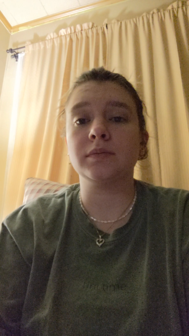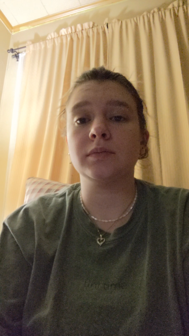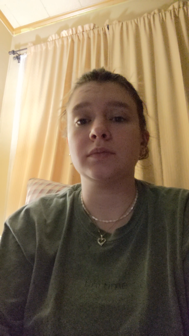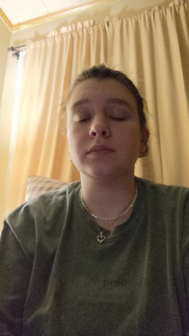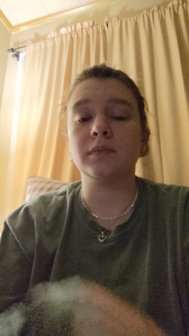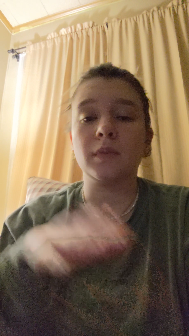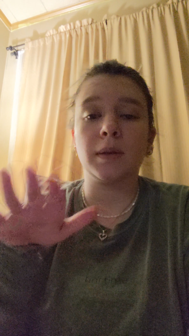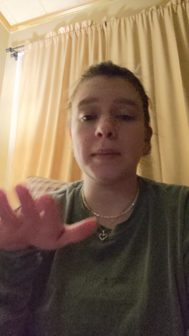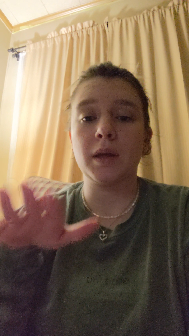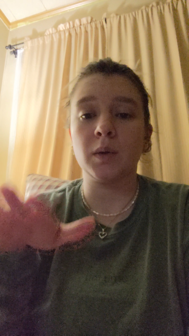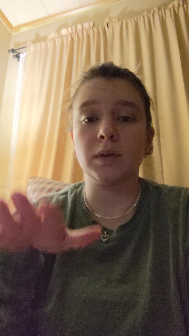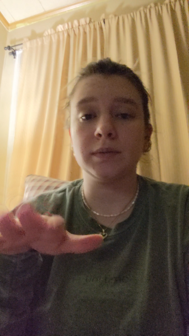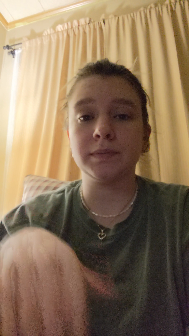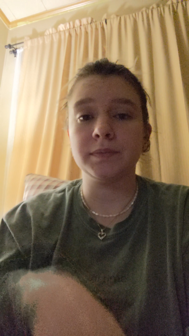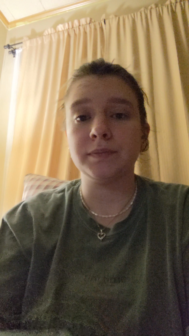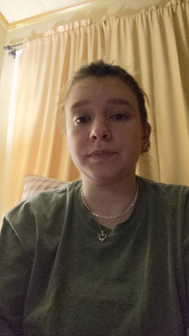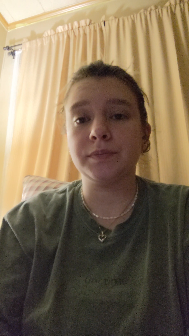penguin